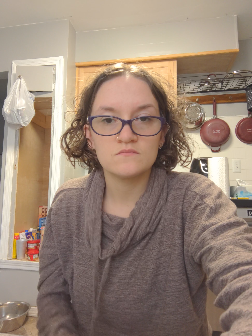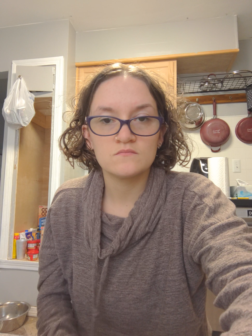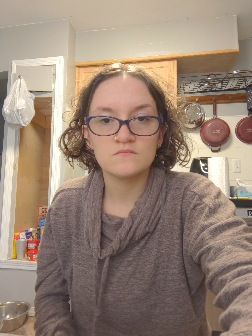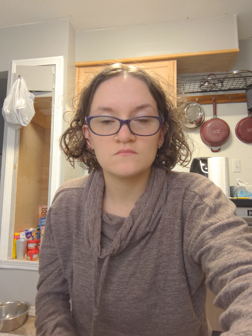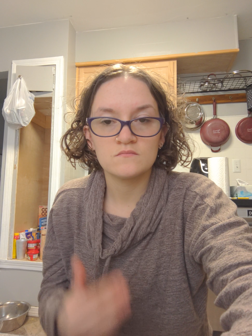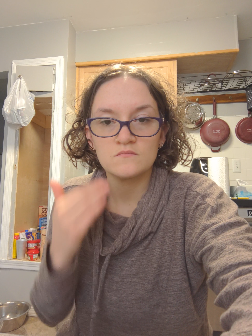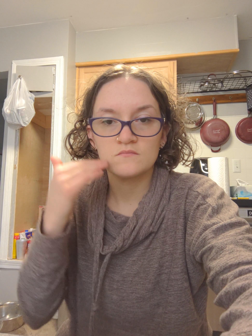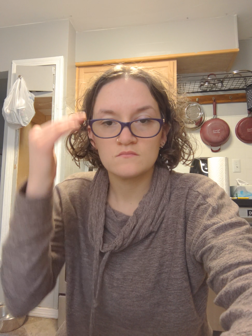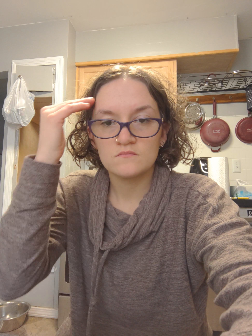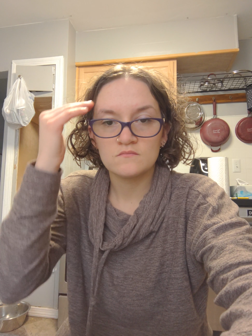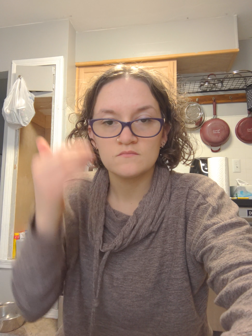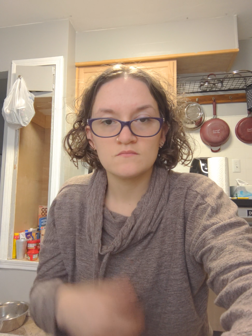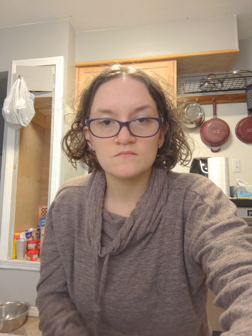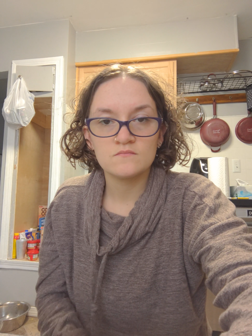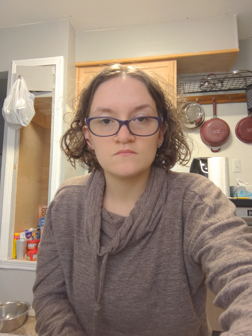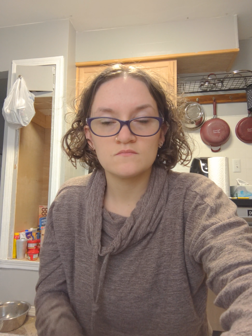head